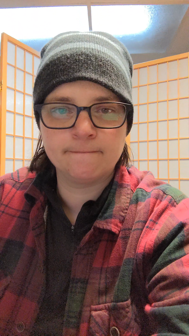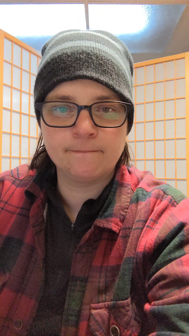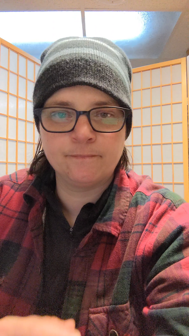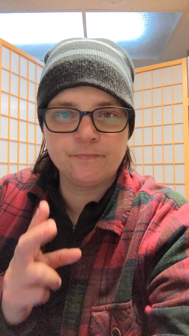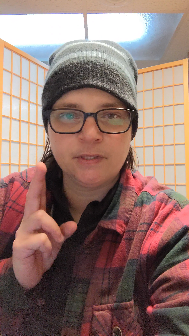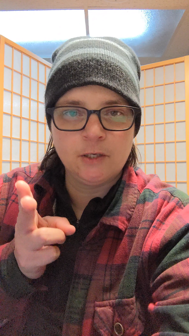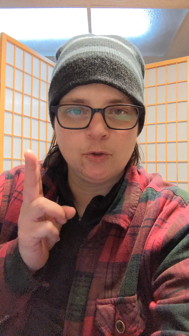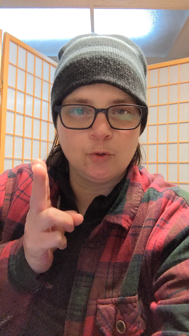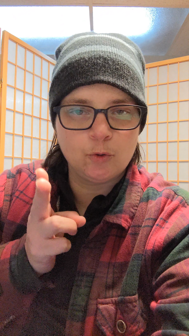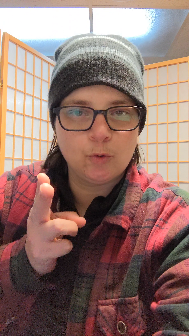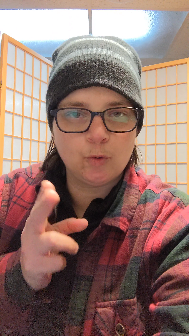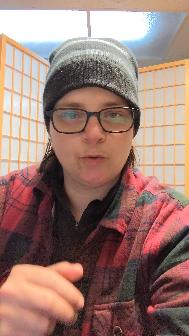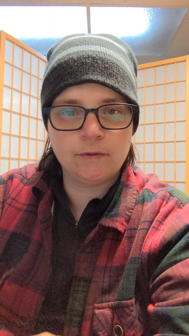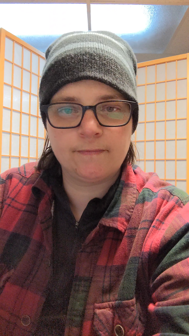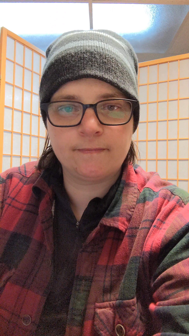hurry